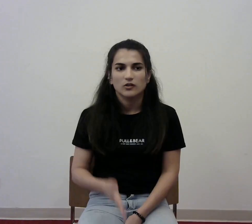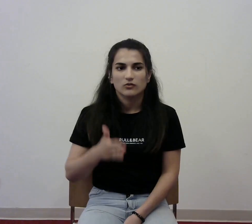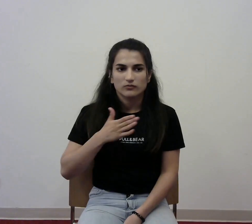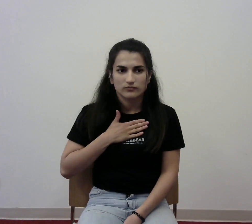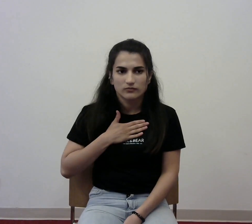mən